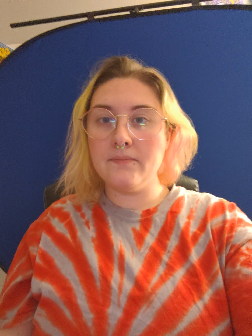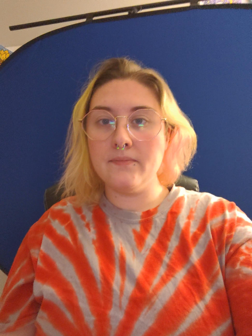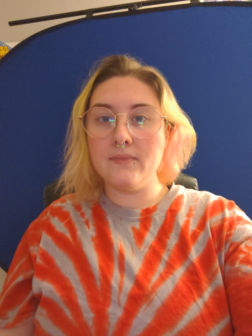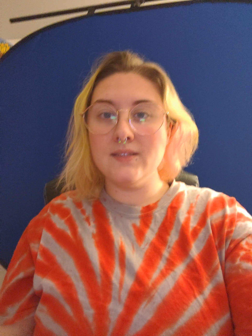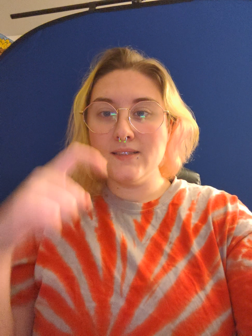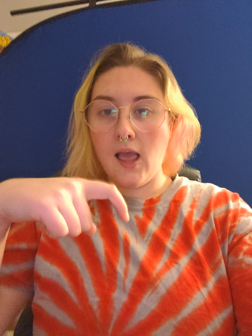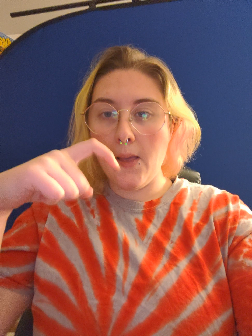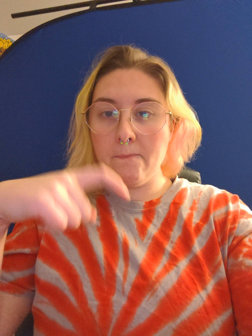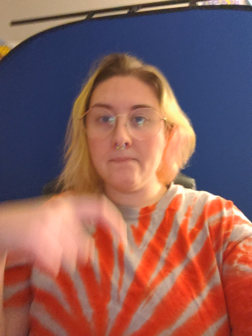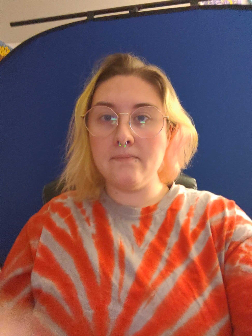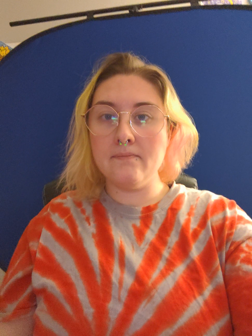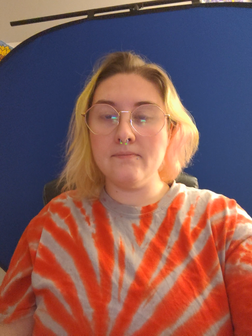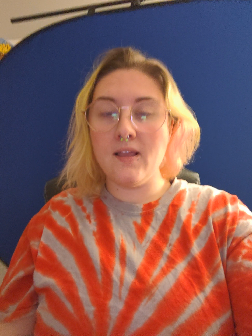time